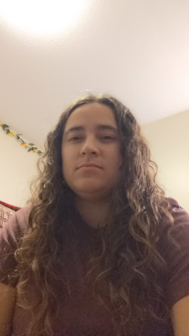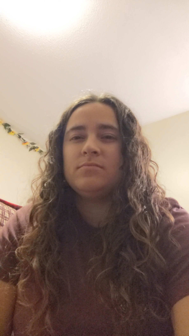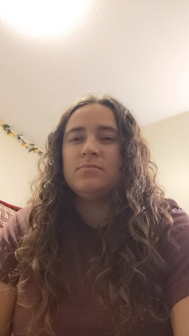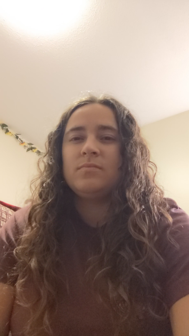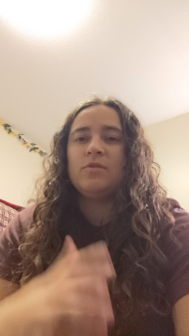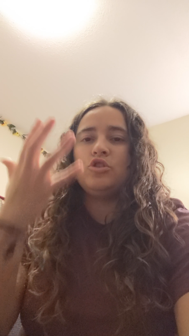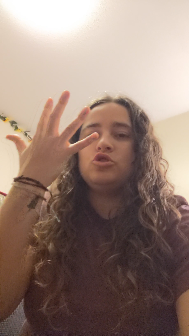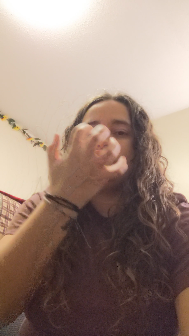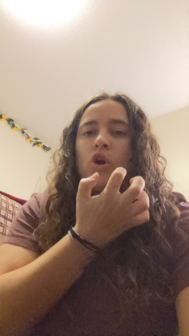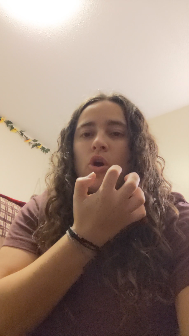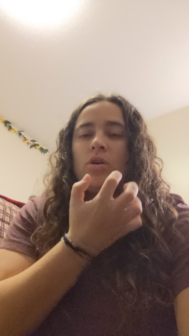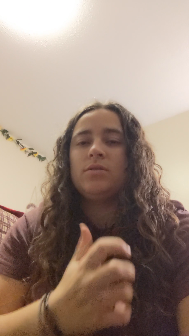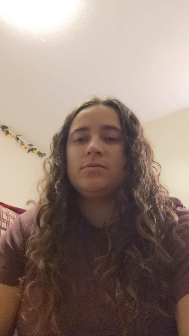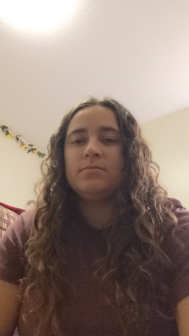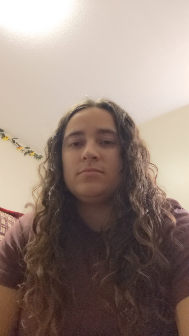dark